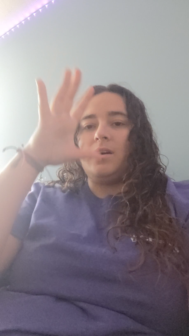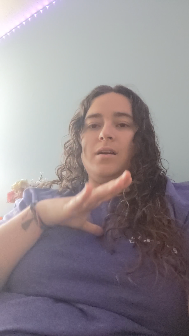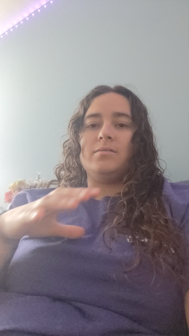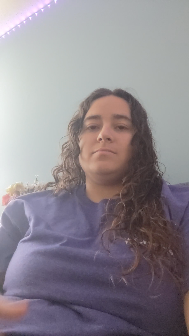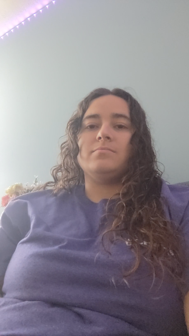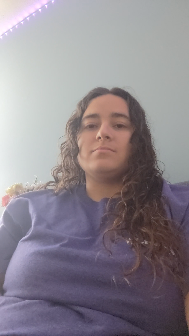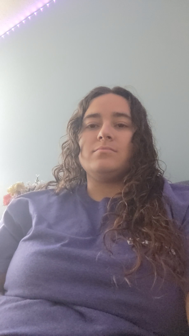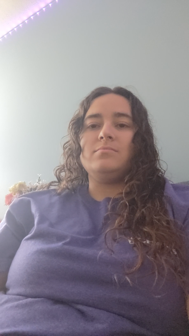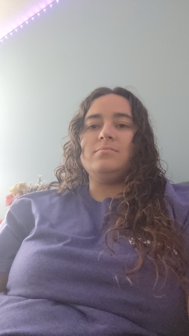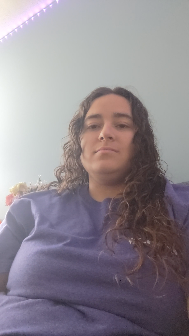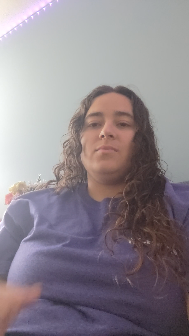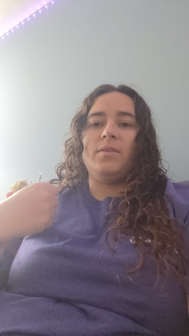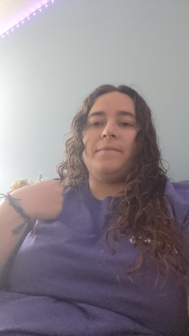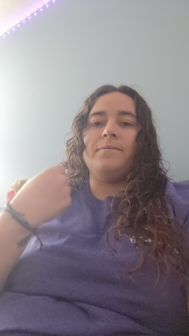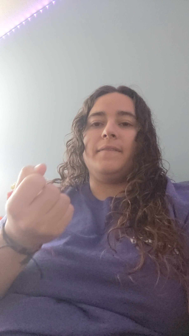drive